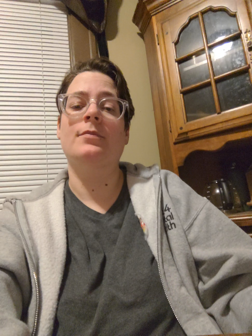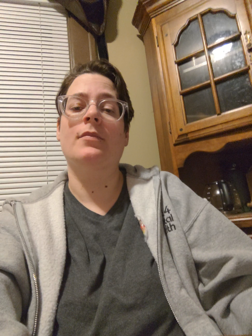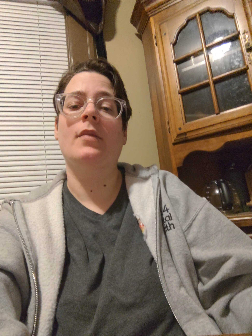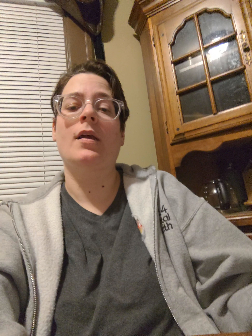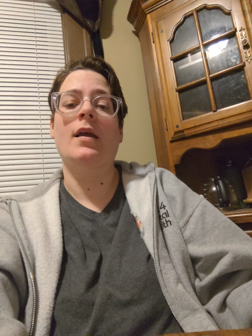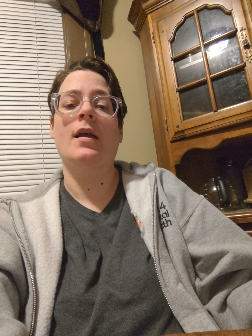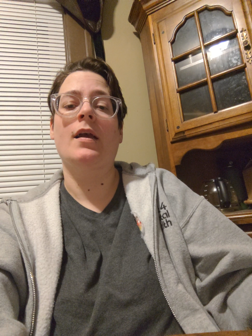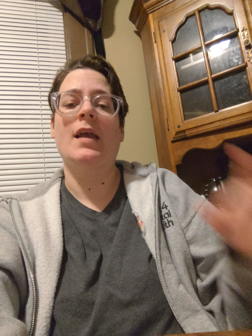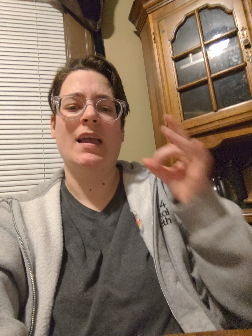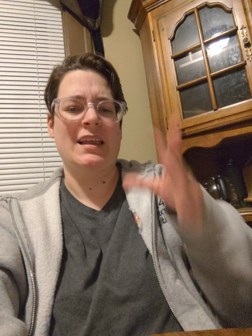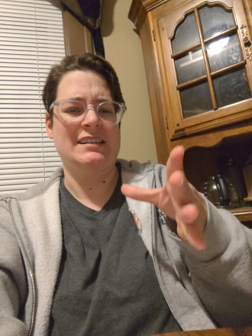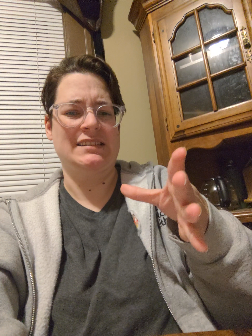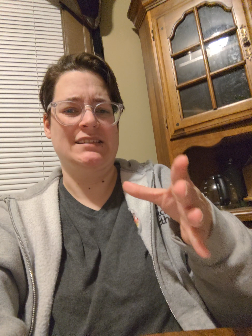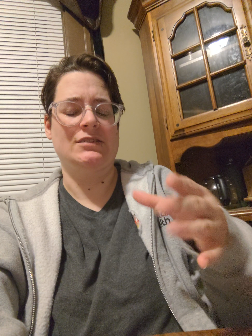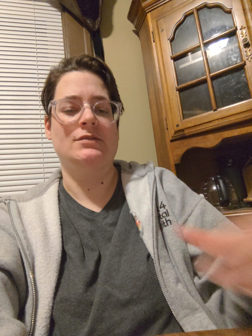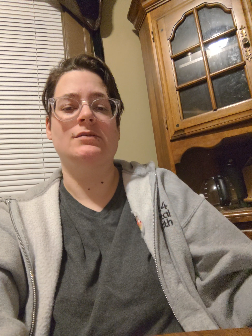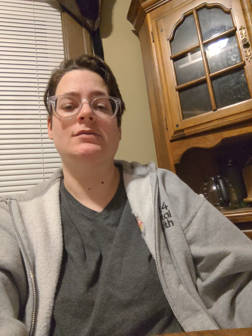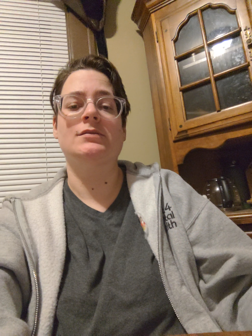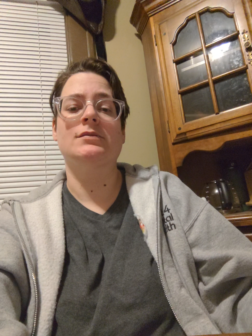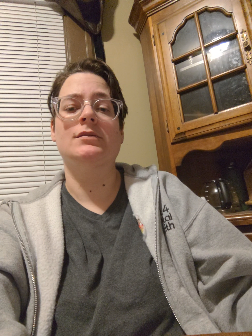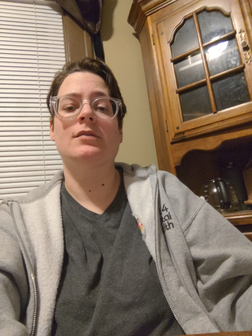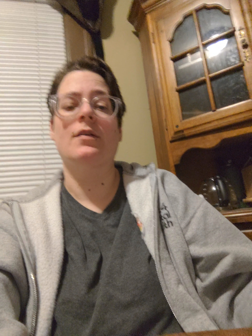hate